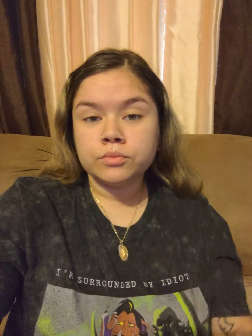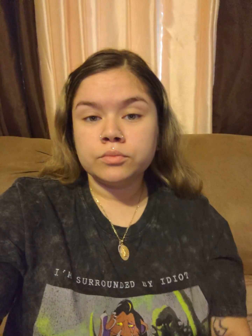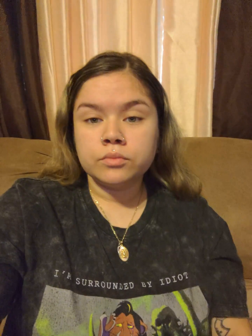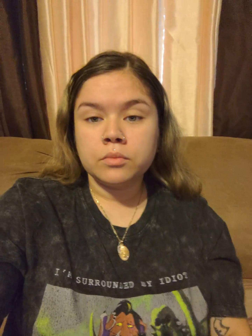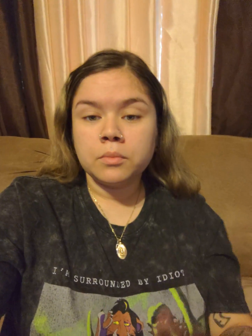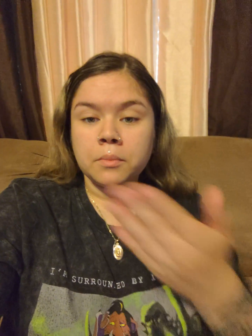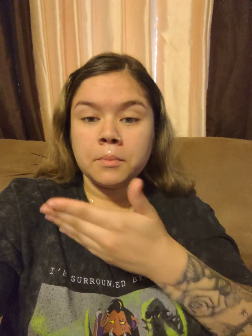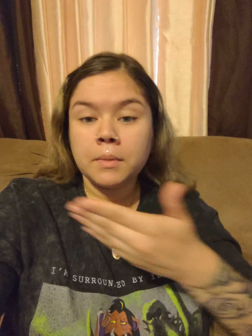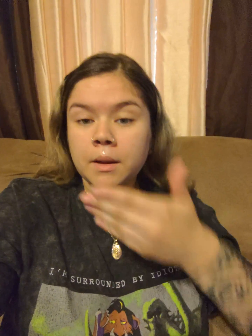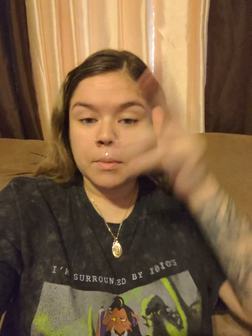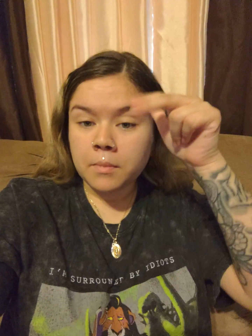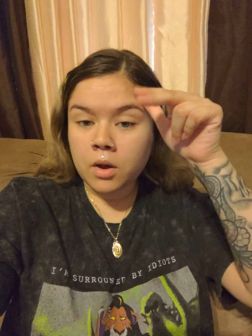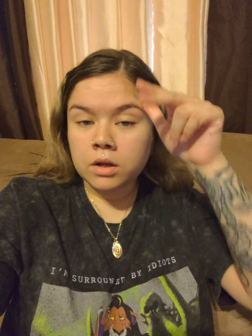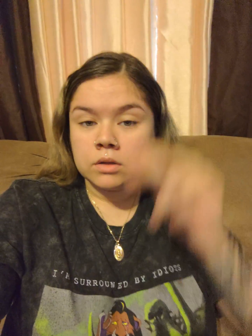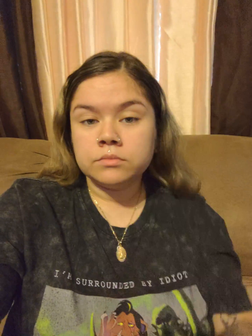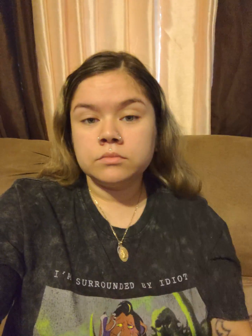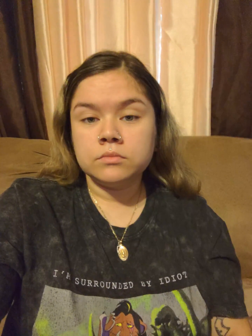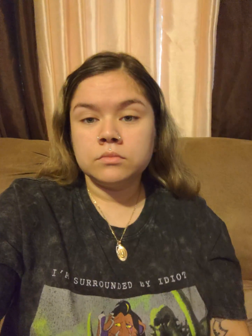pony